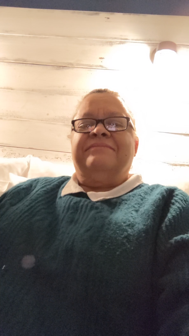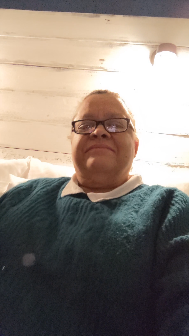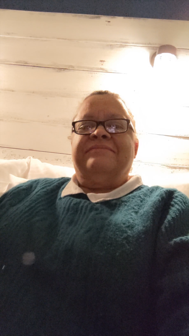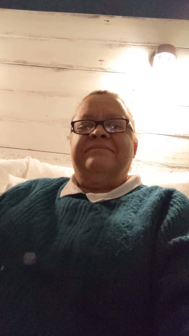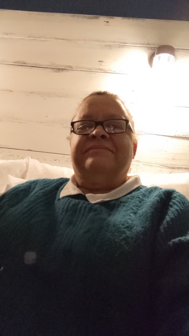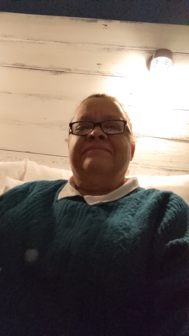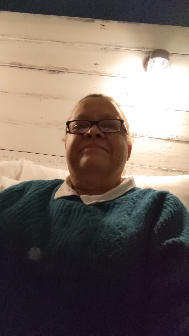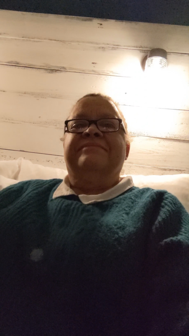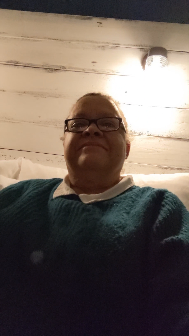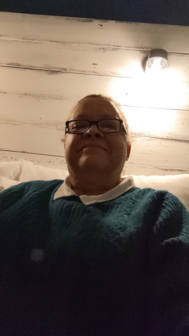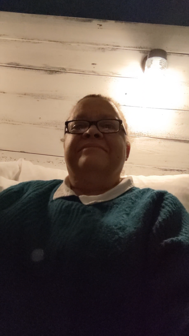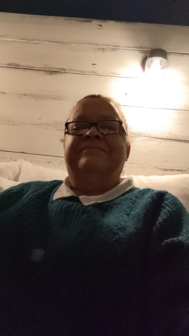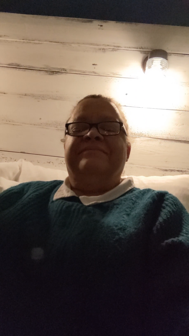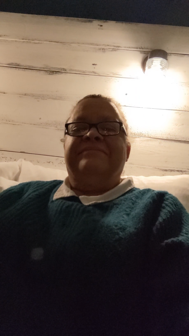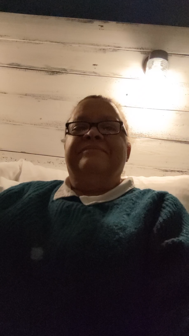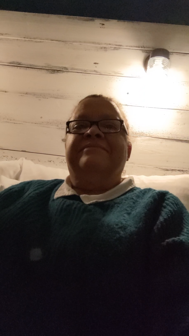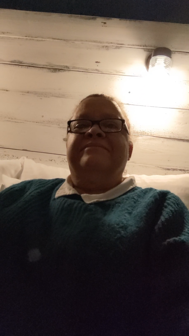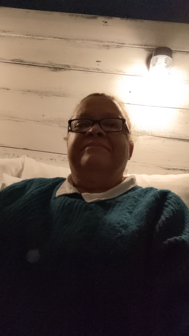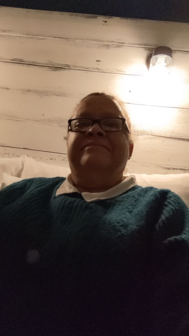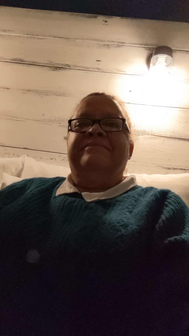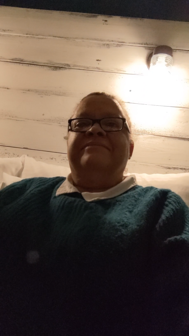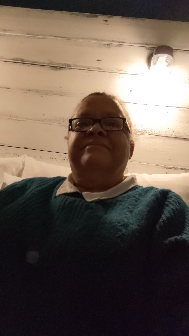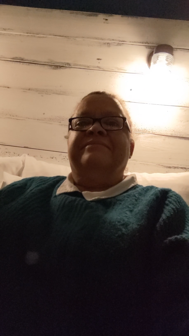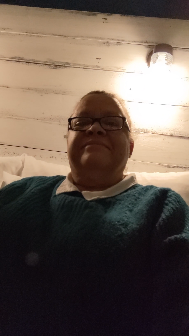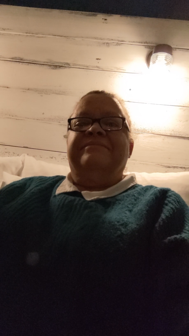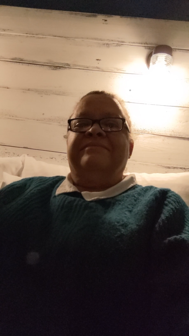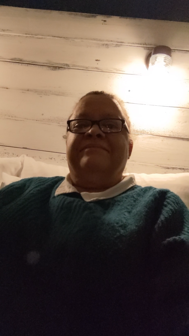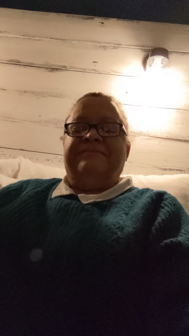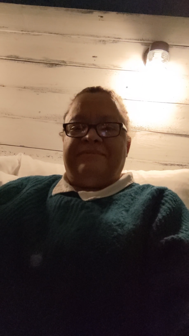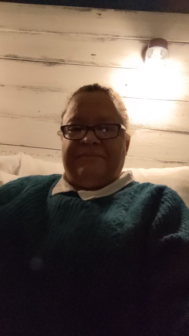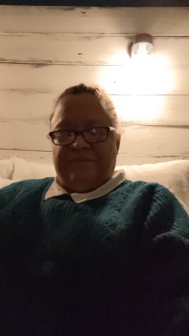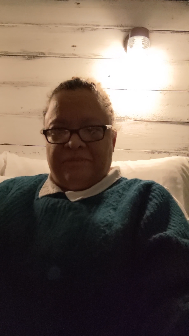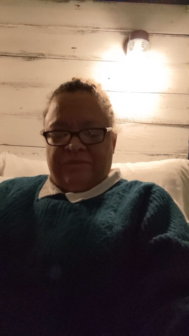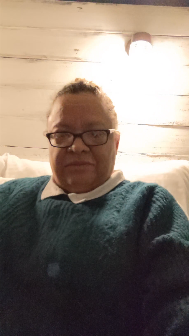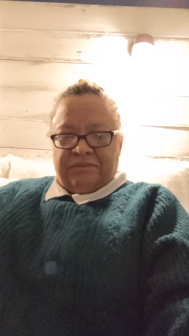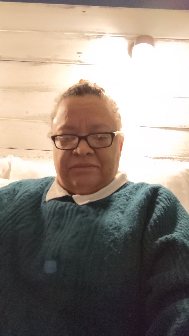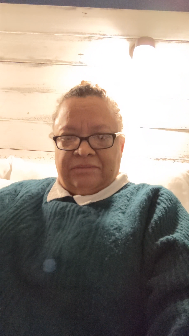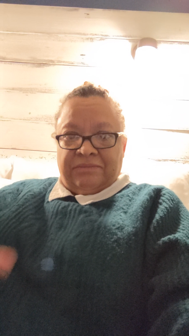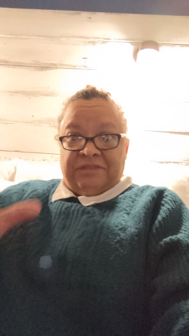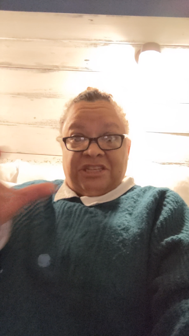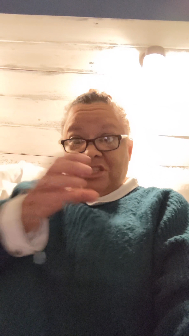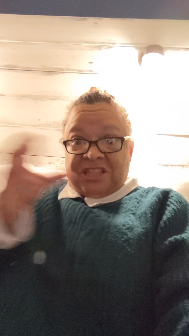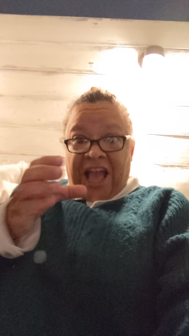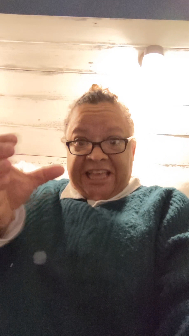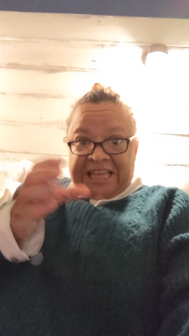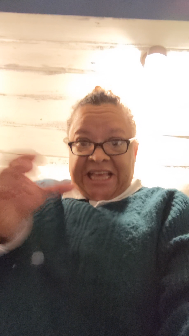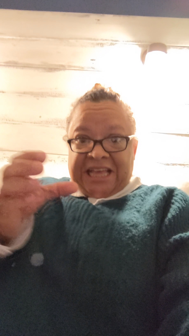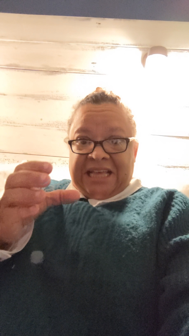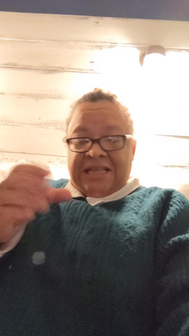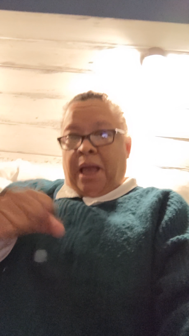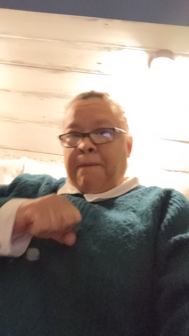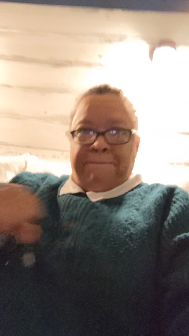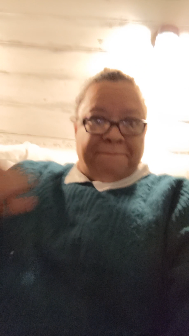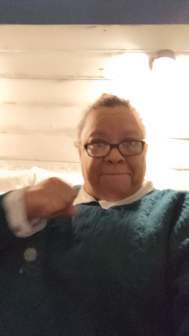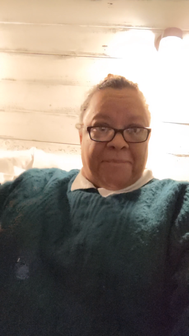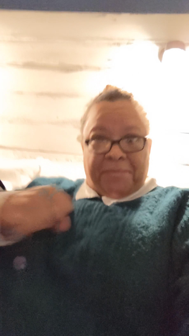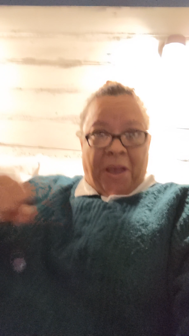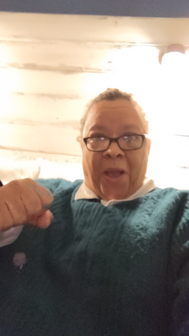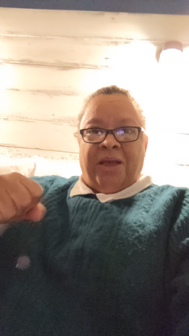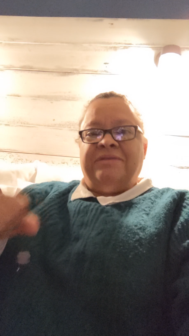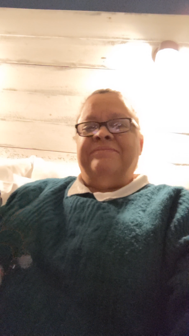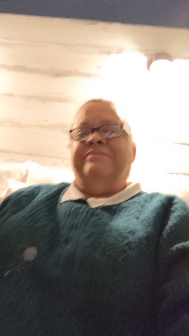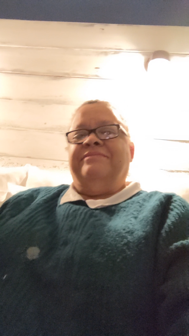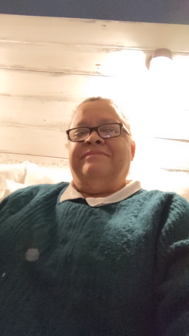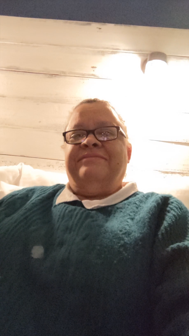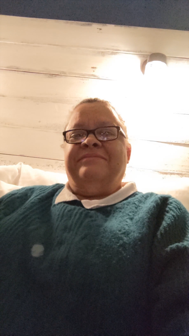shake